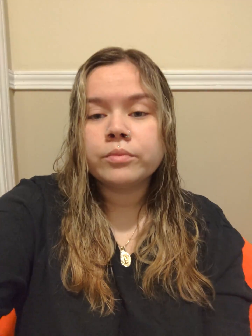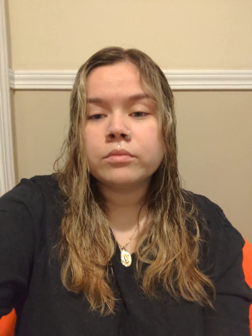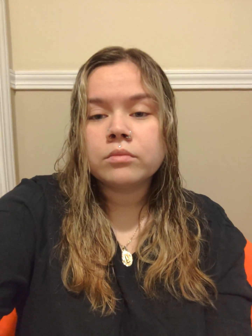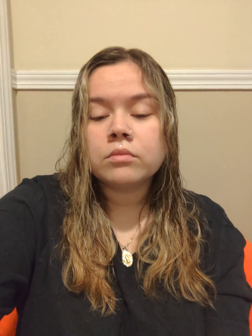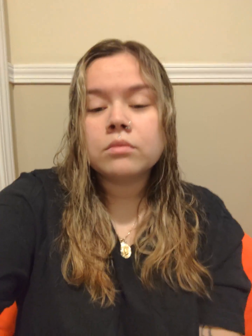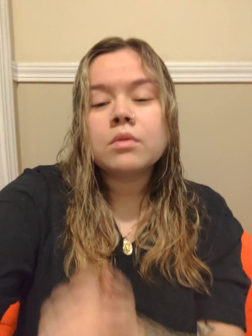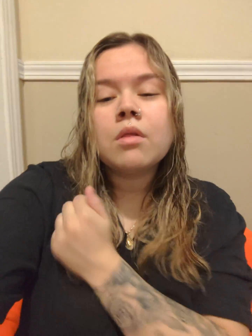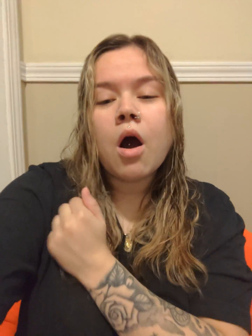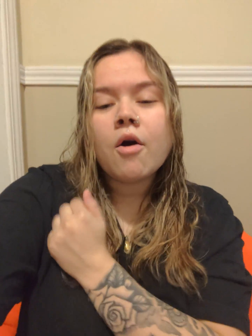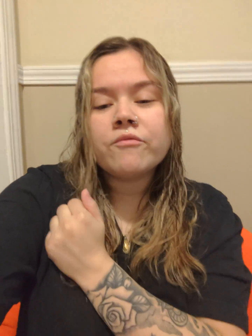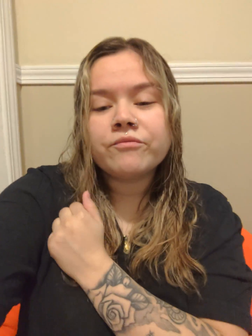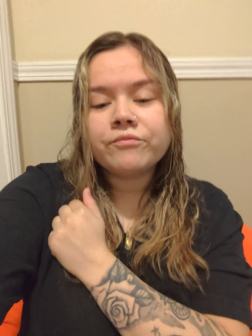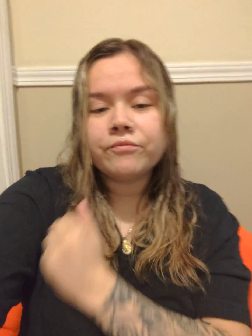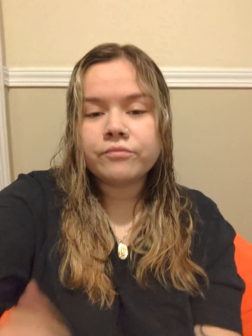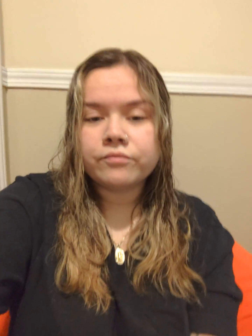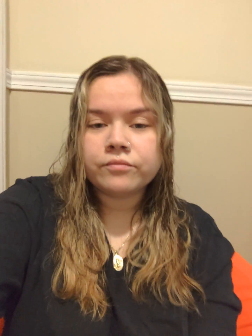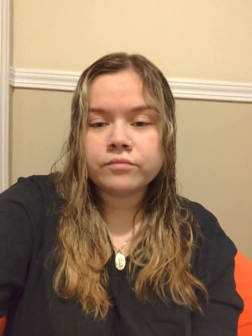love